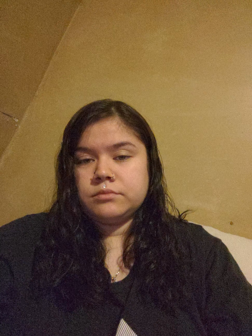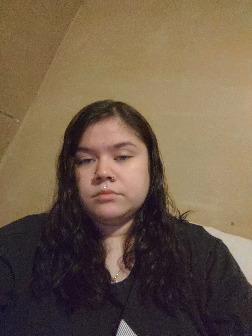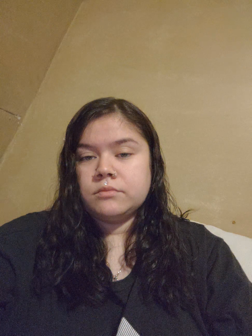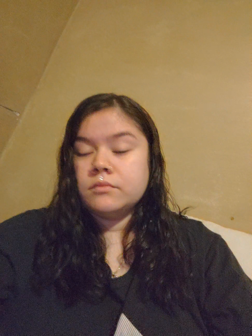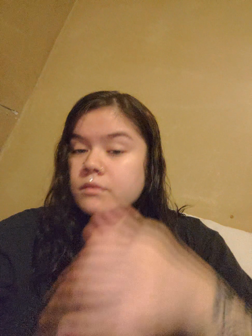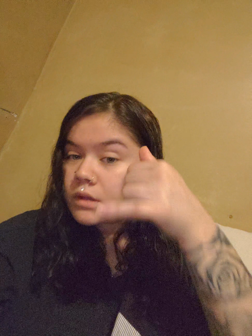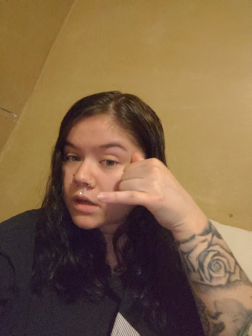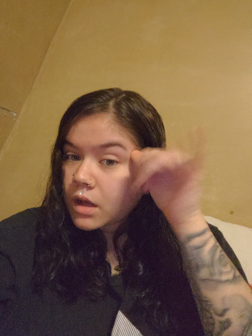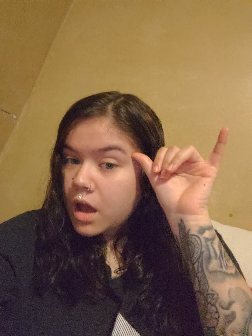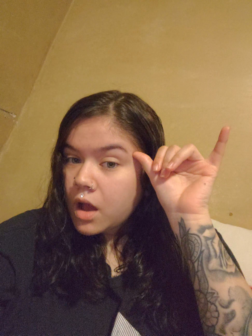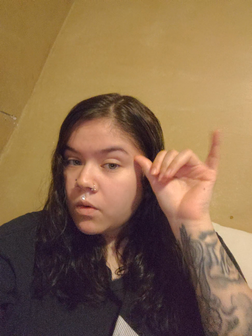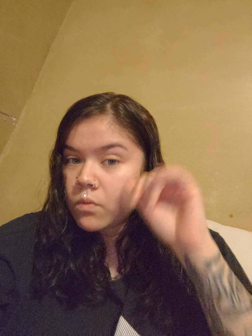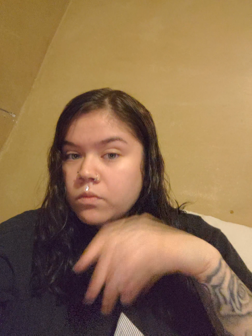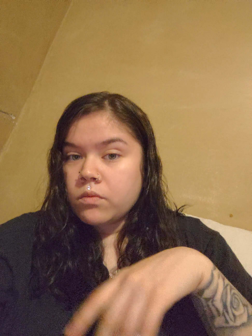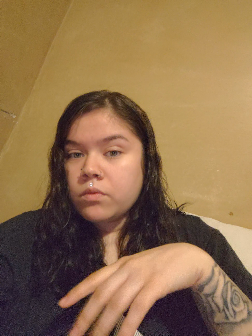cow